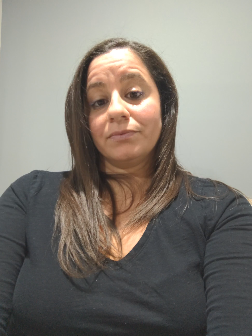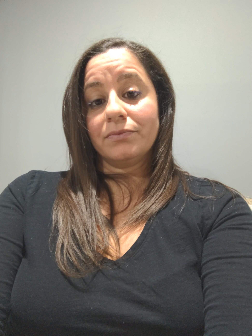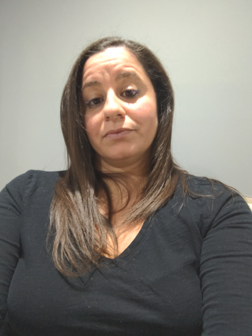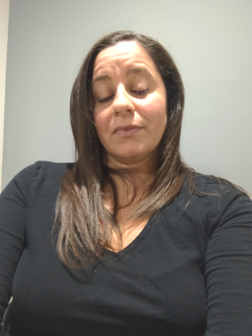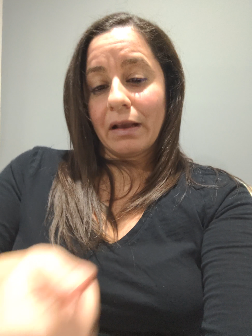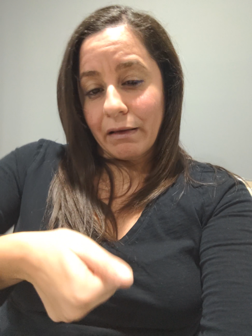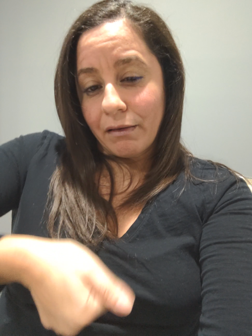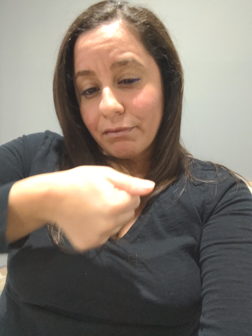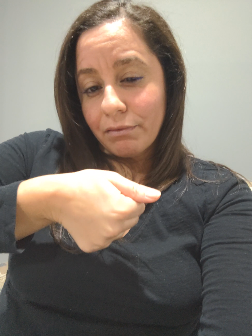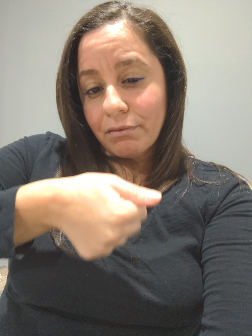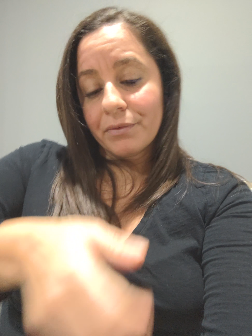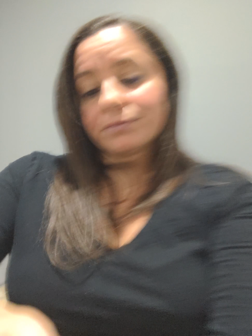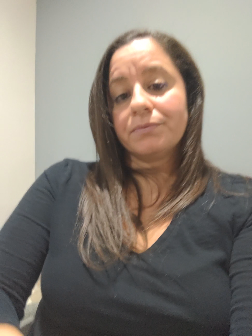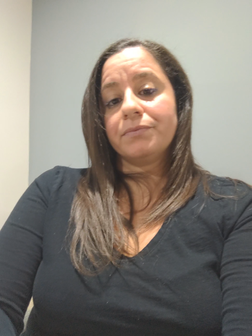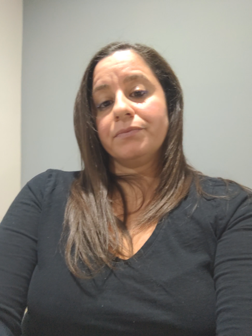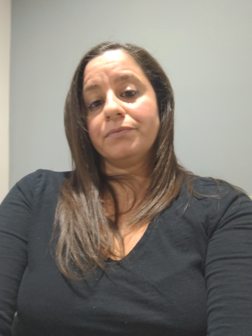hide